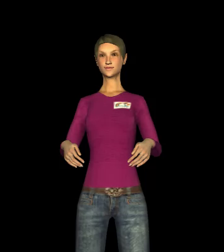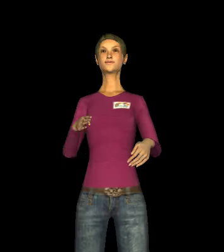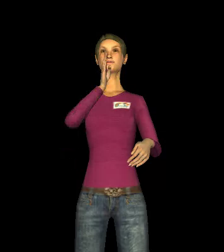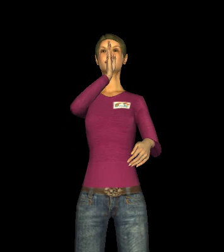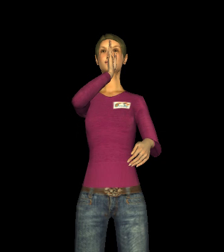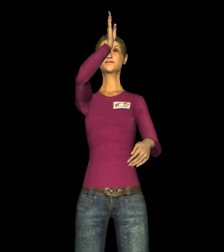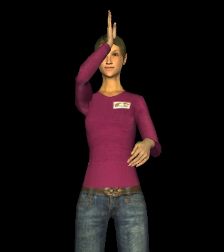منتصف الليل